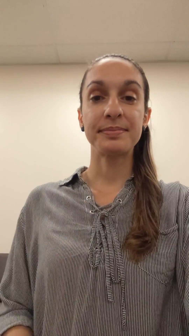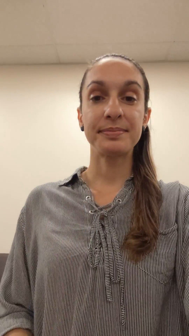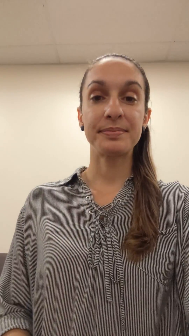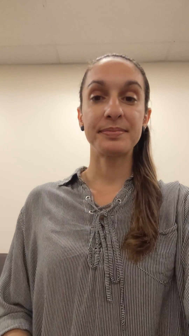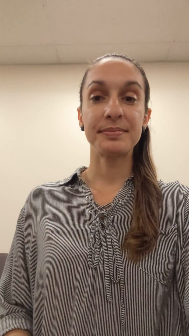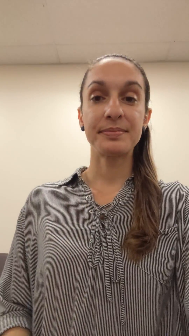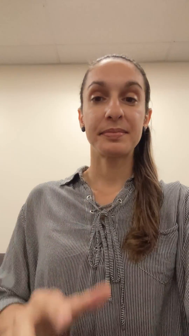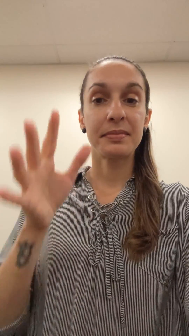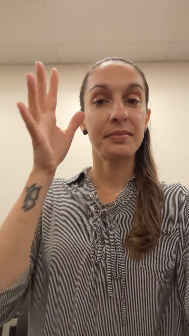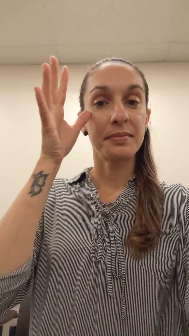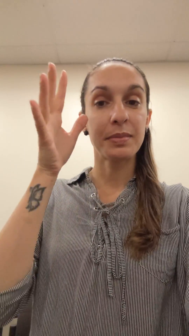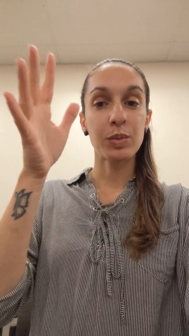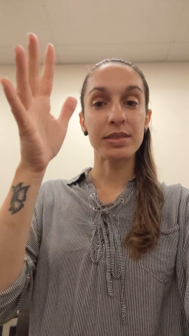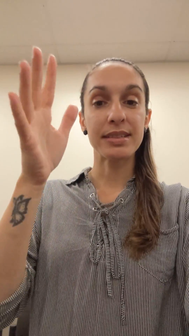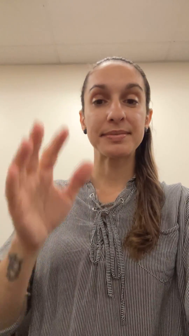moose